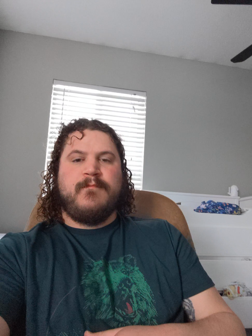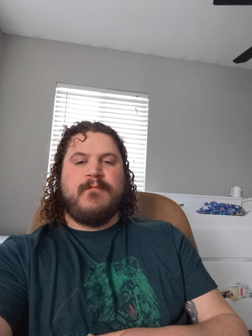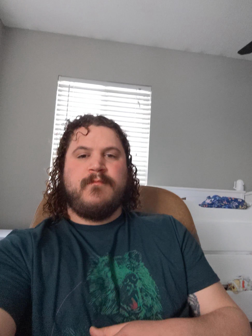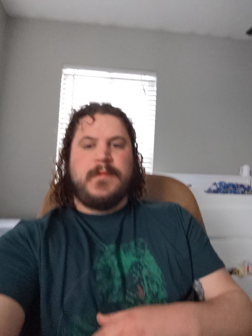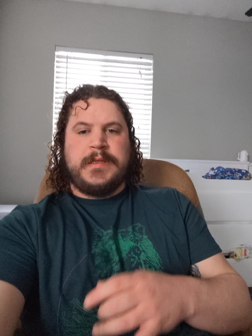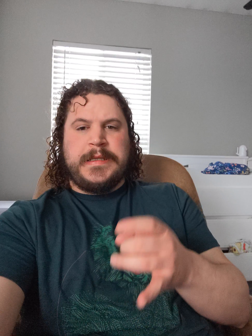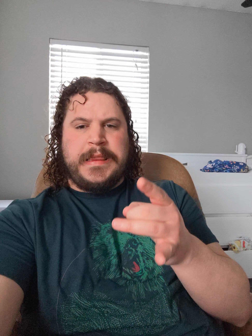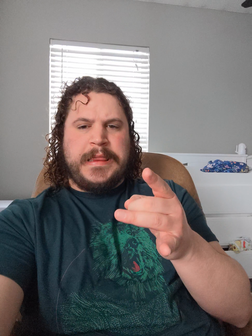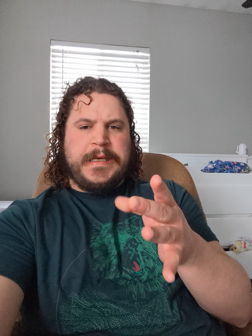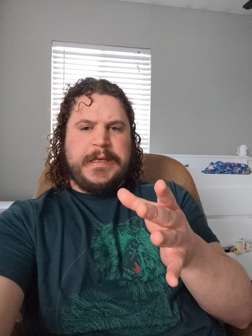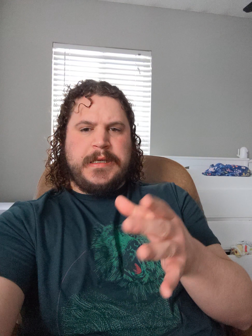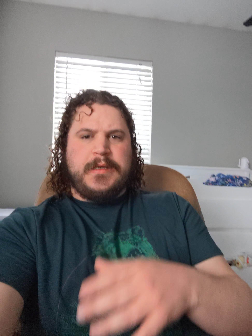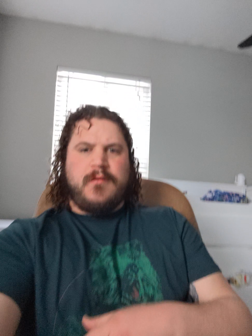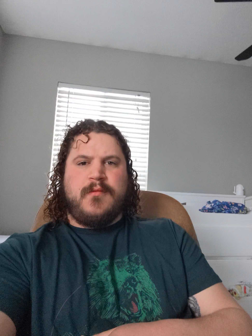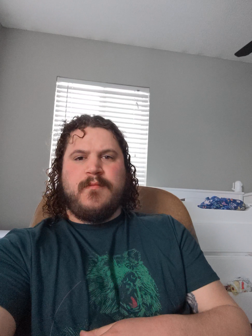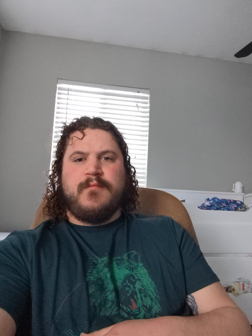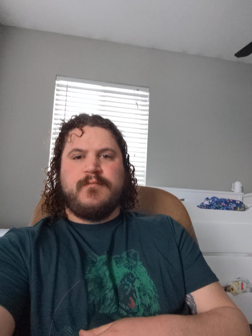hate